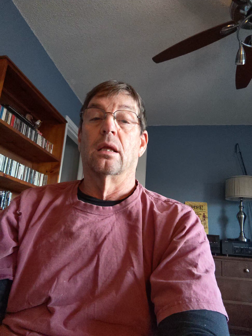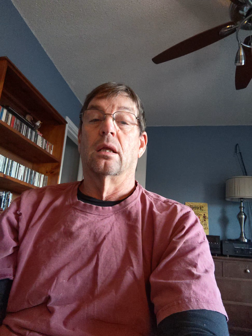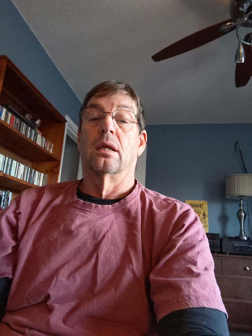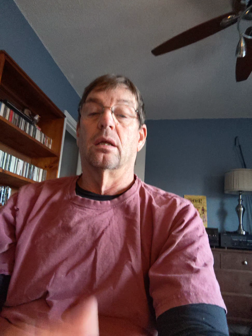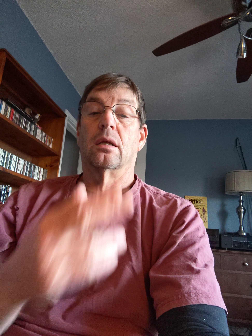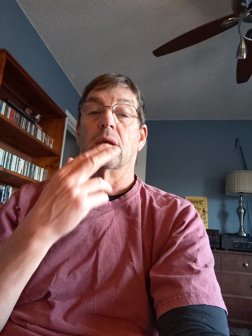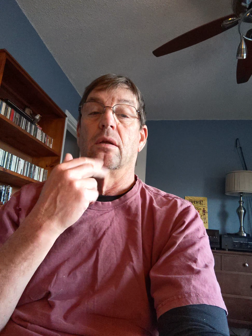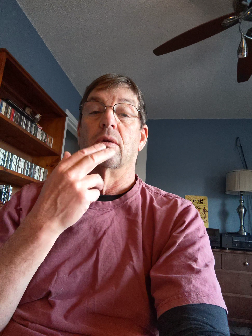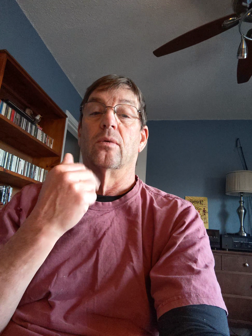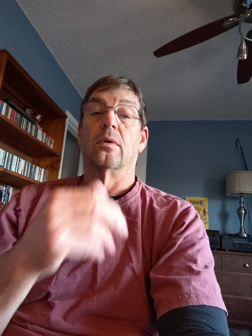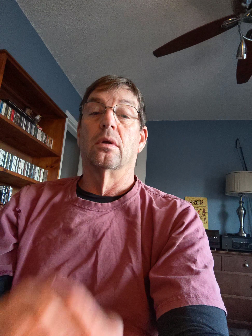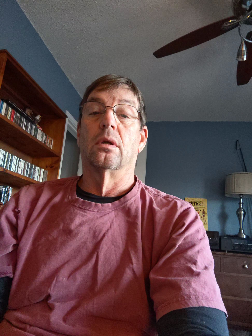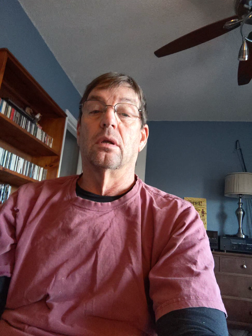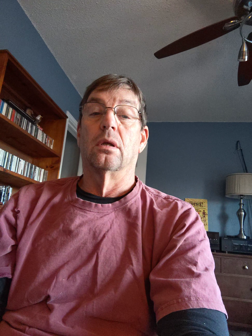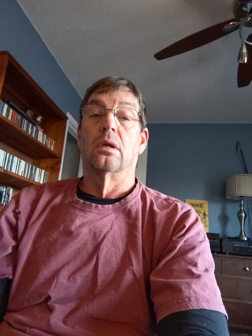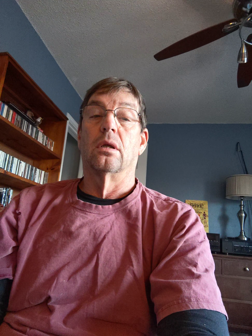cute